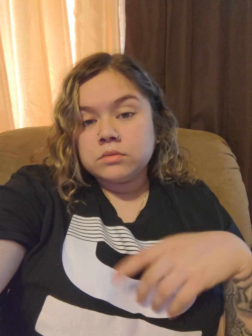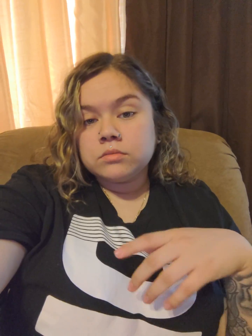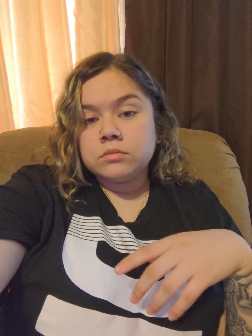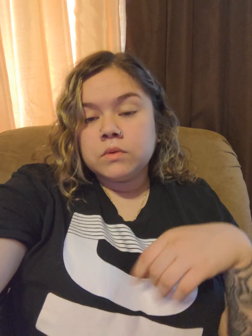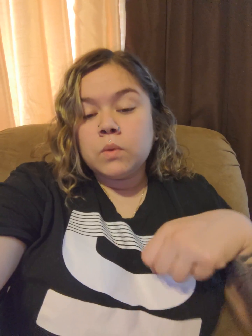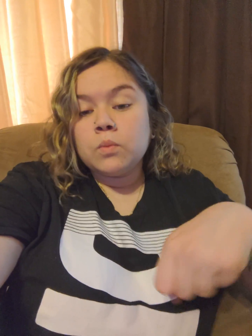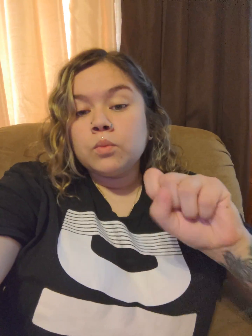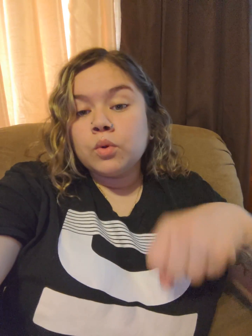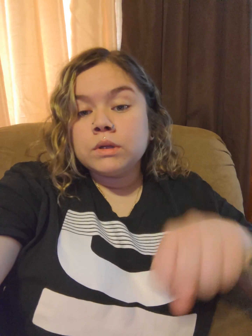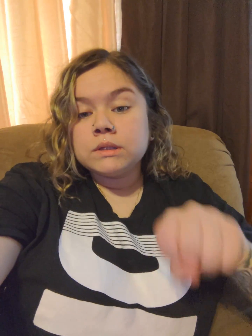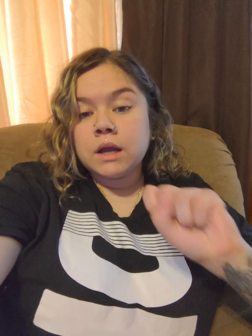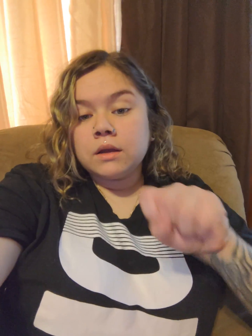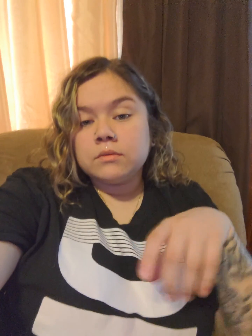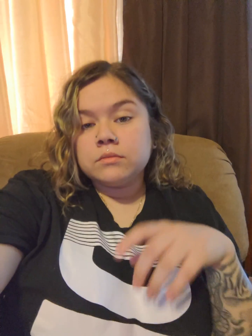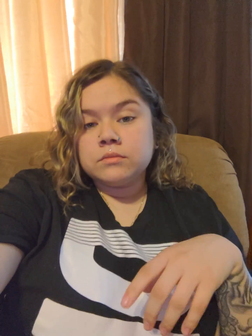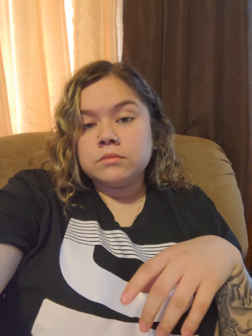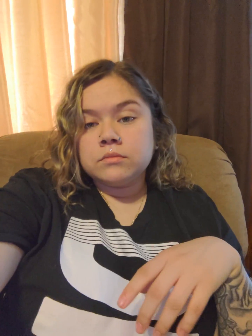motorcycle